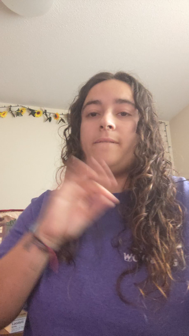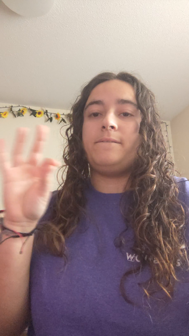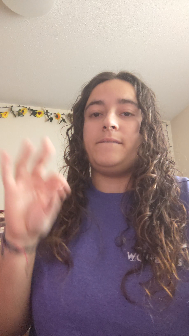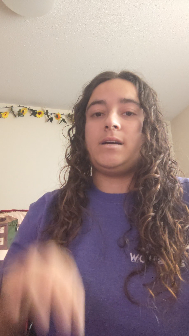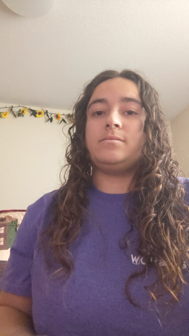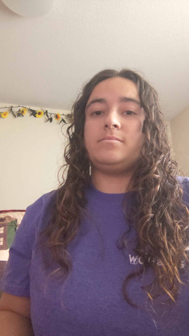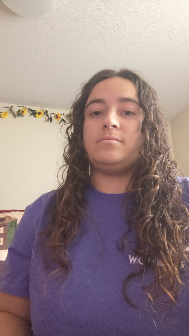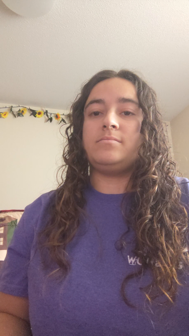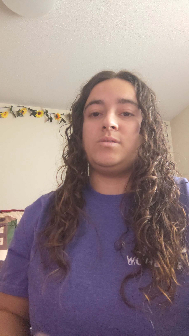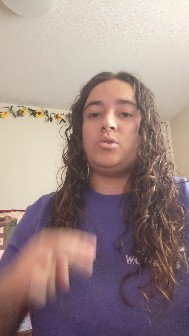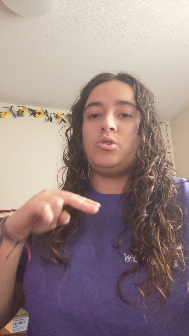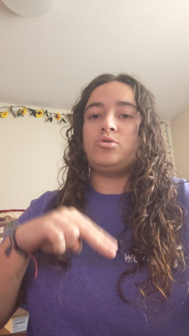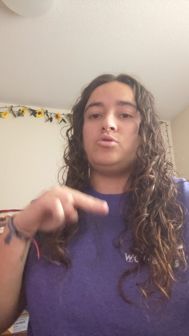nurse